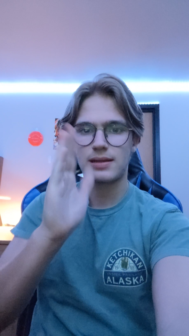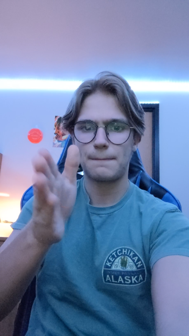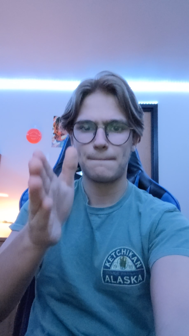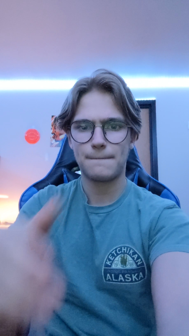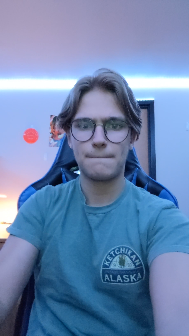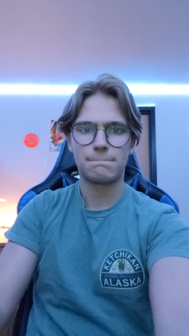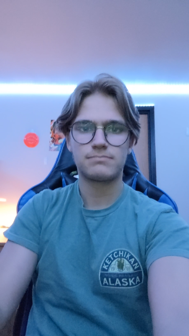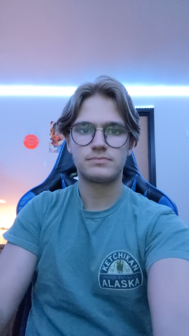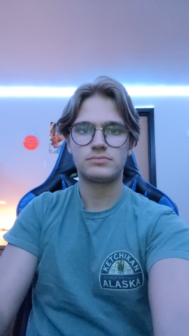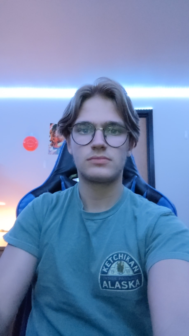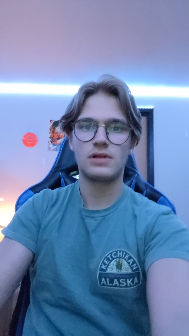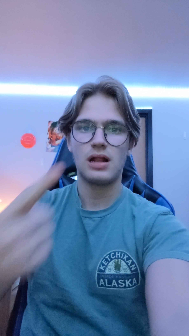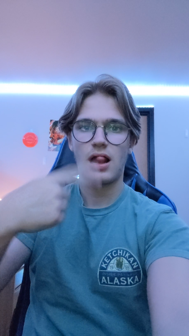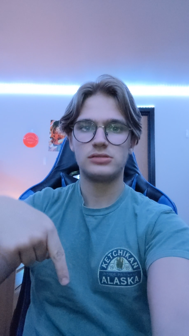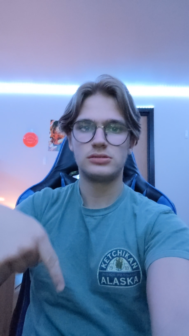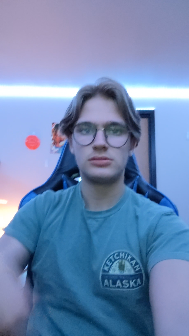cut